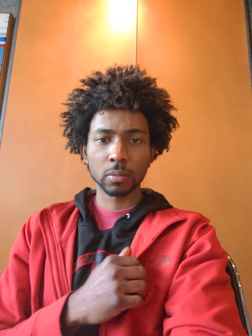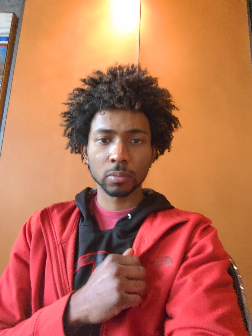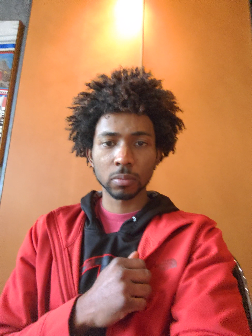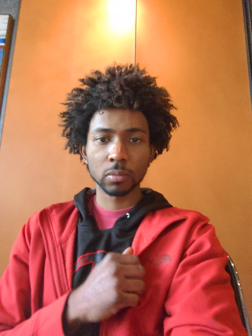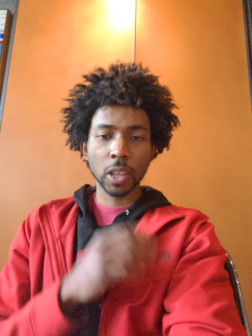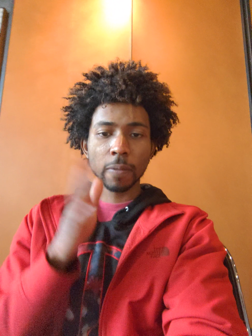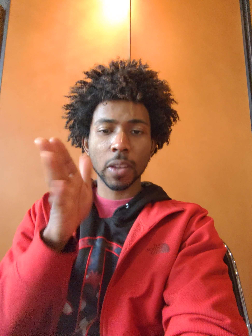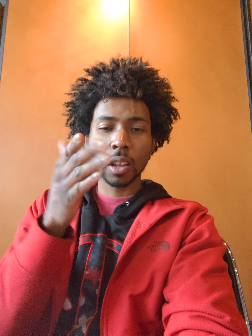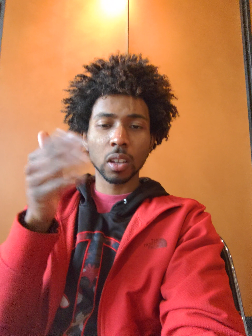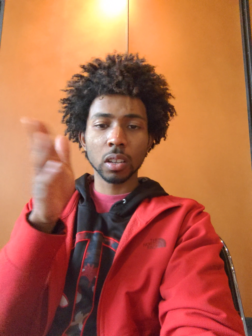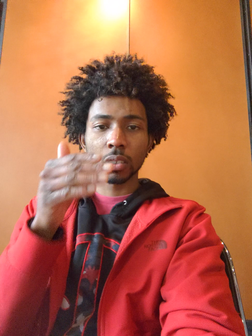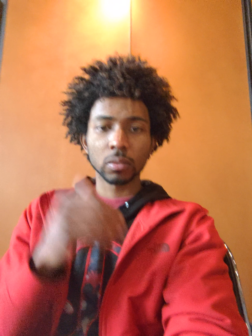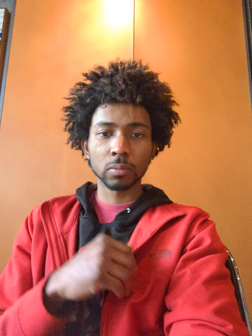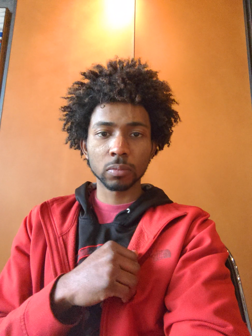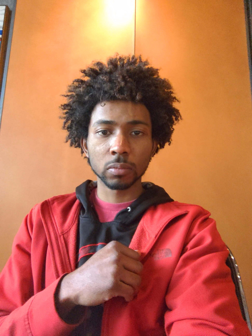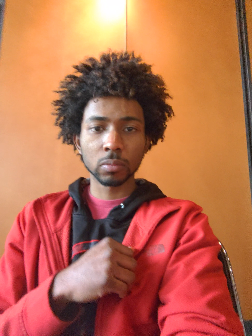flag